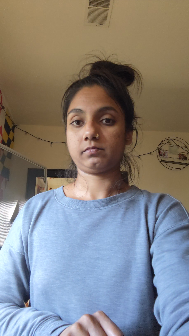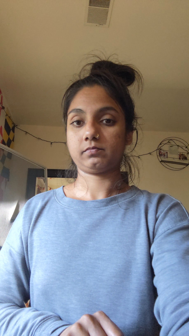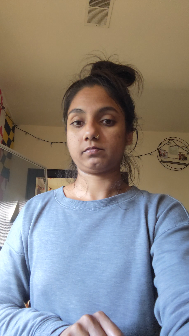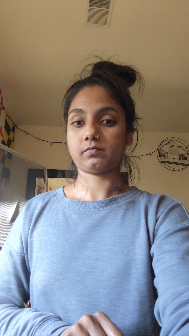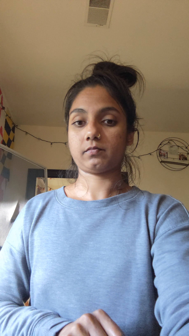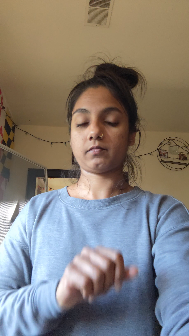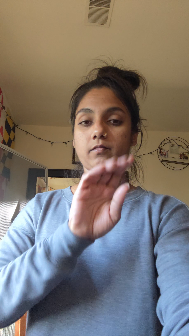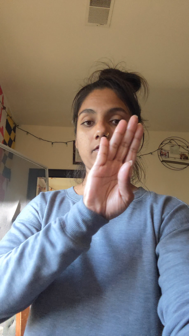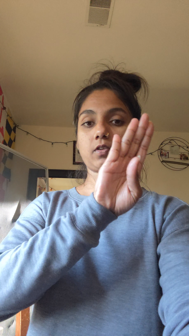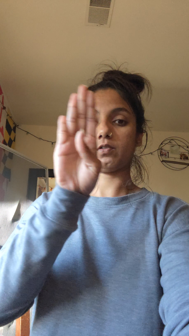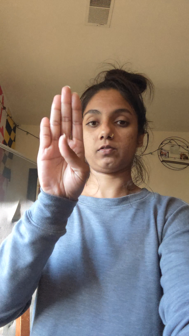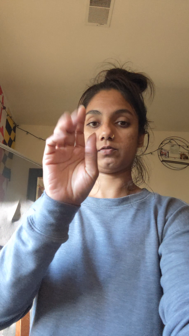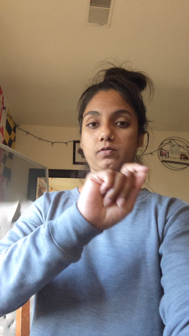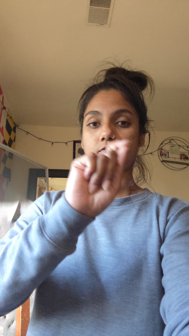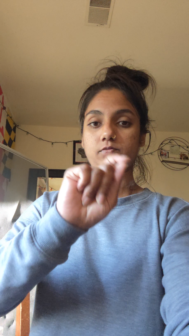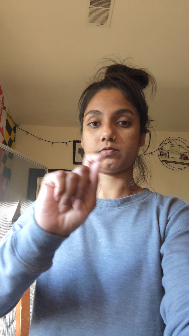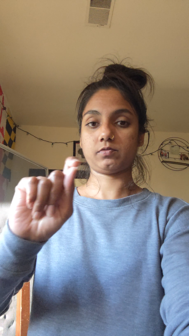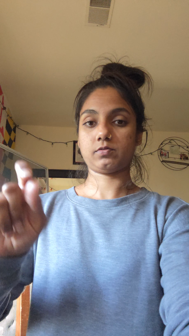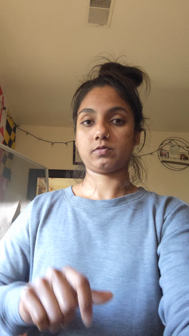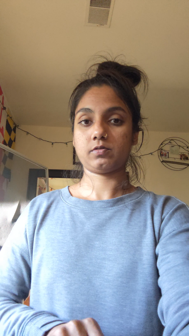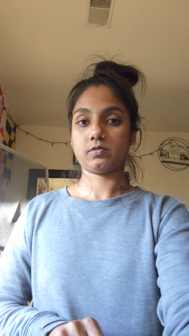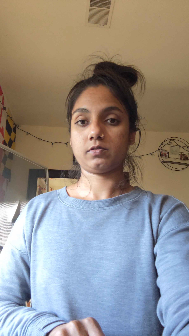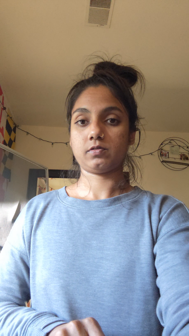chalk